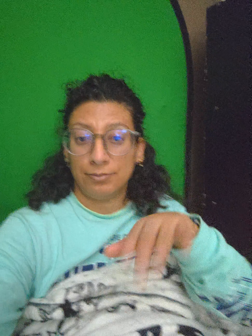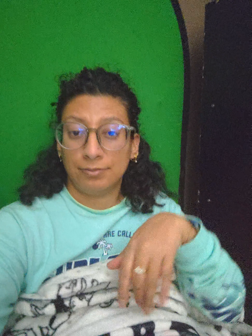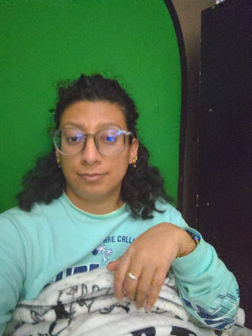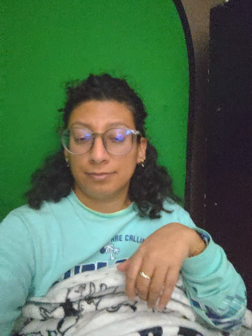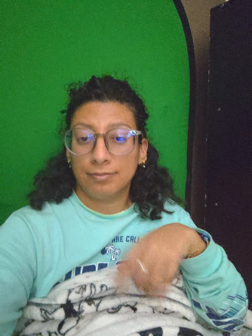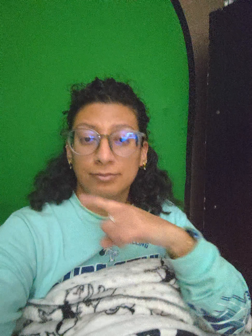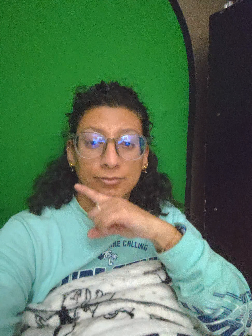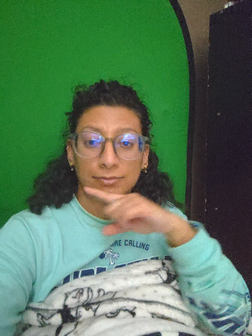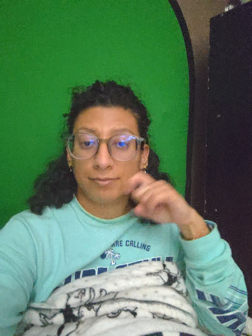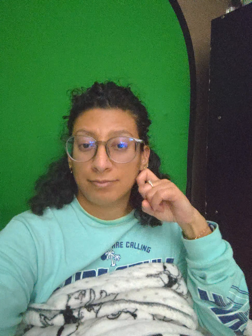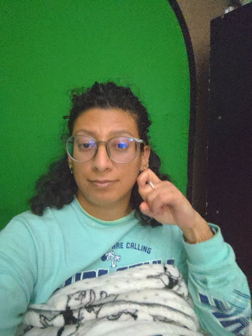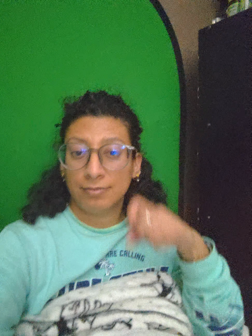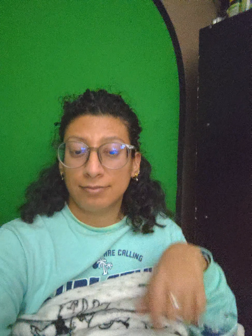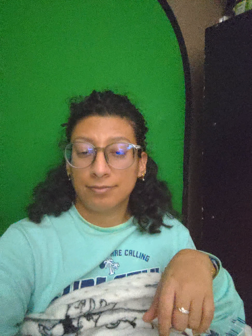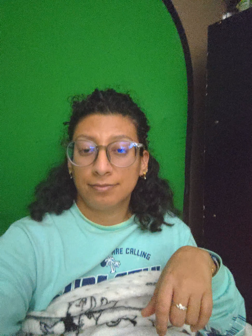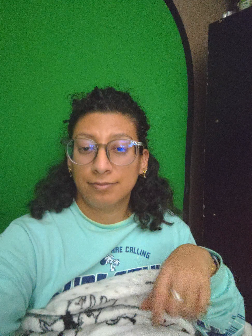dry